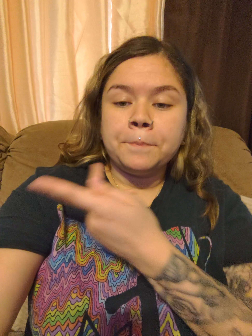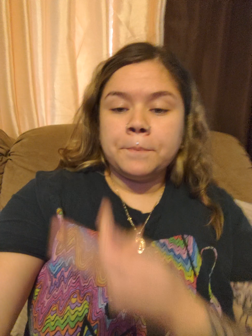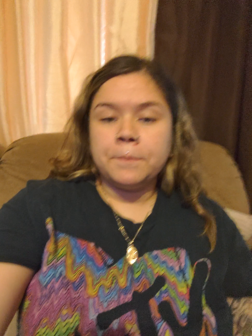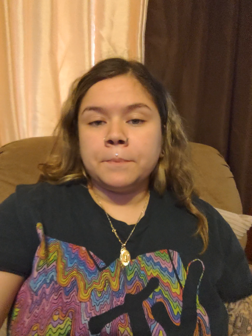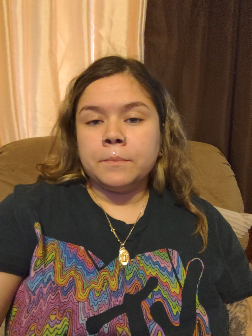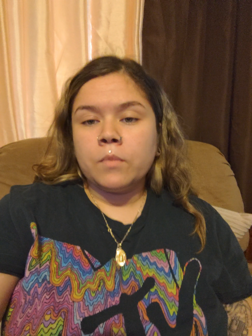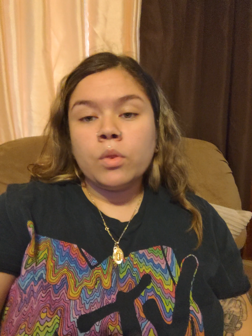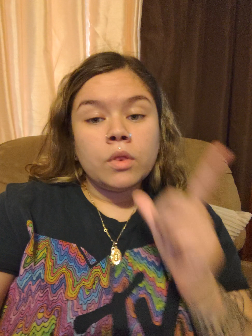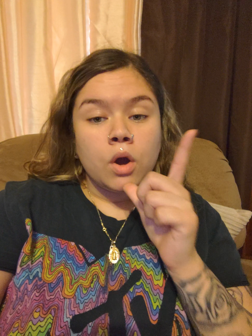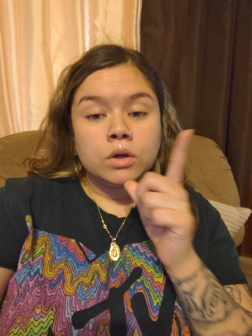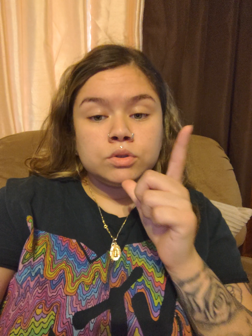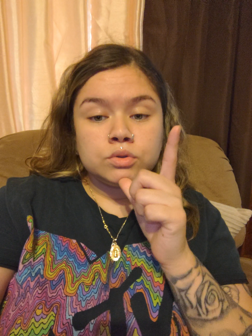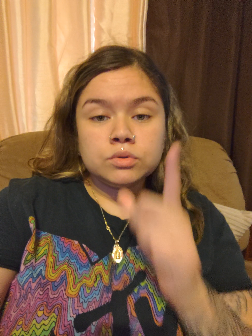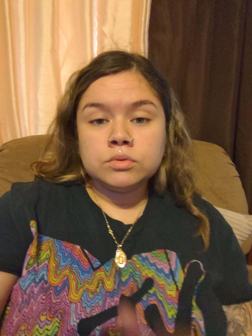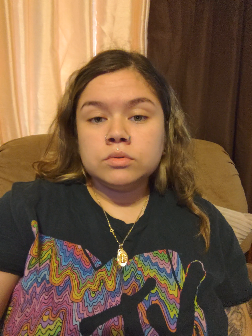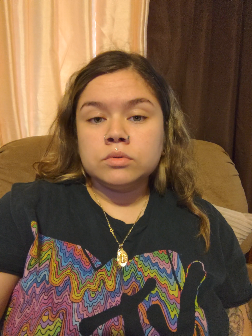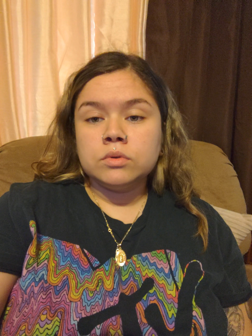lunch